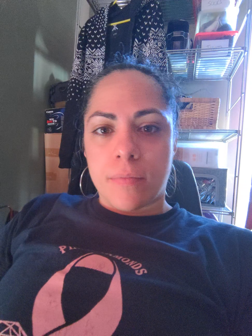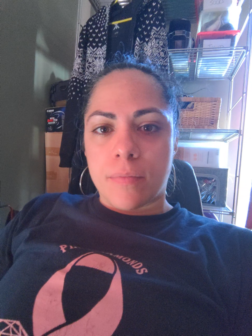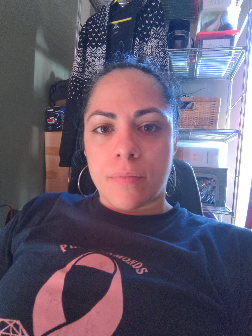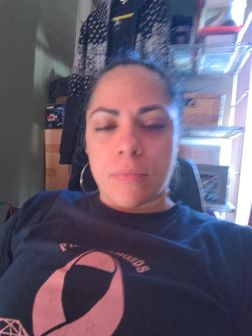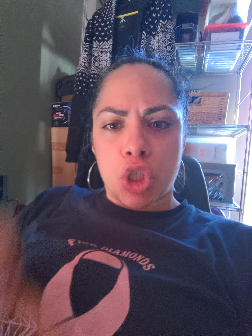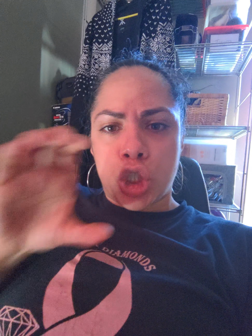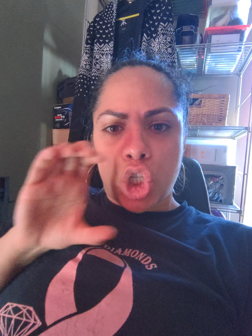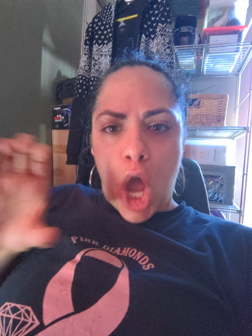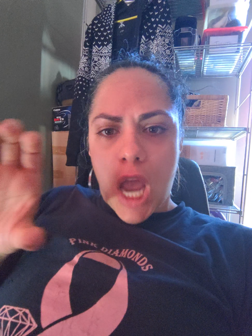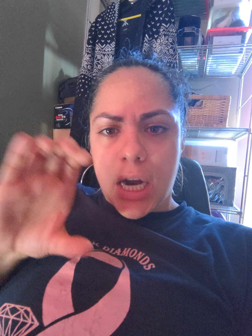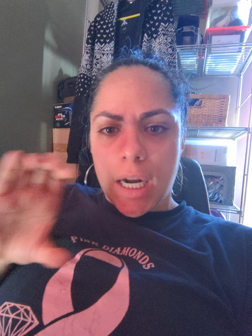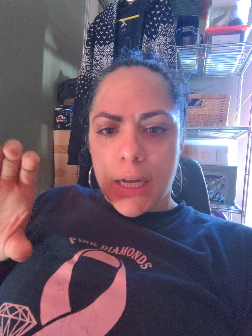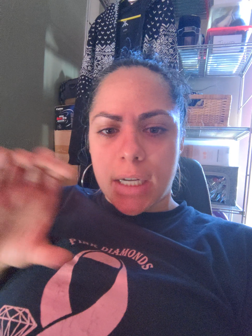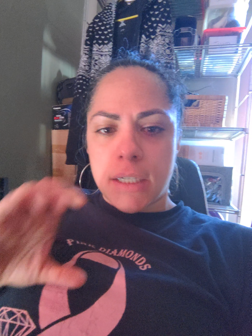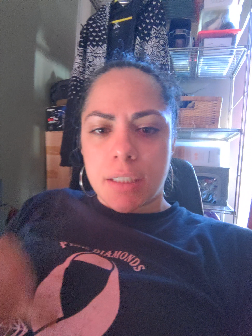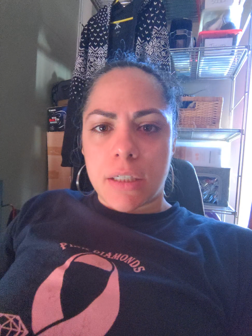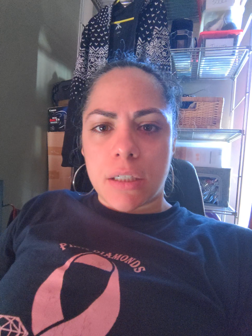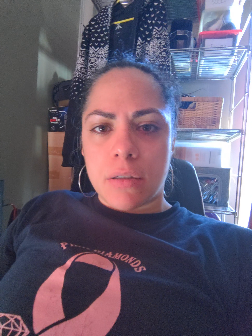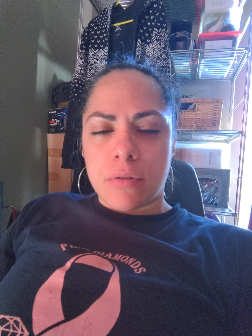chocolate